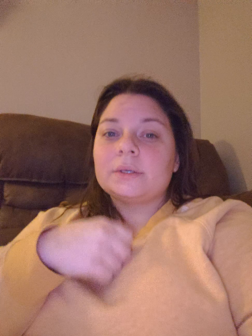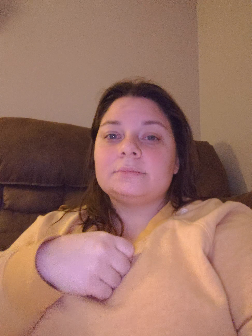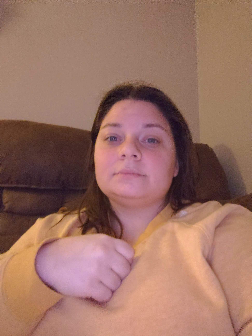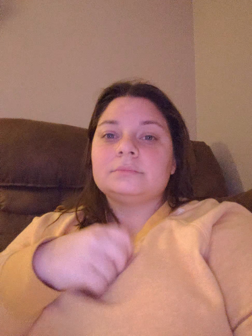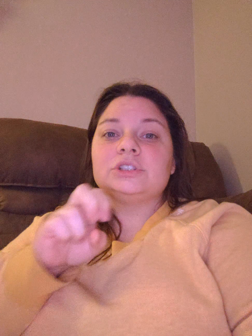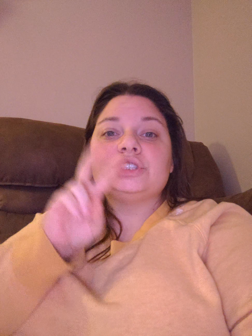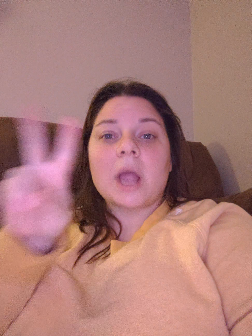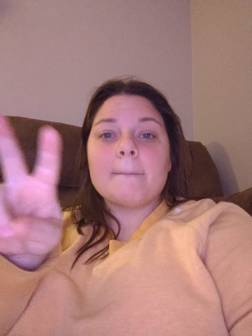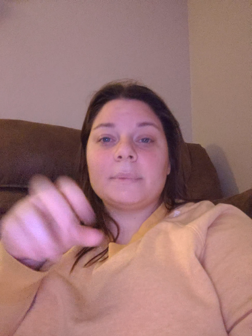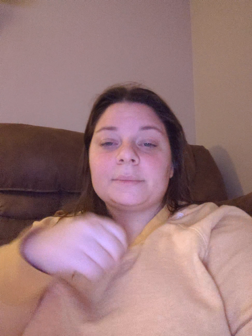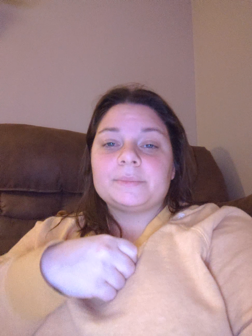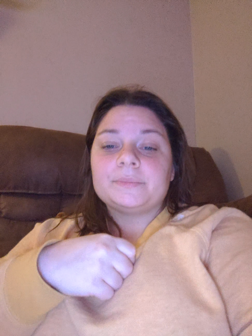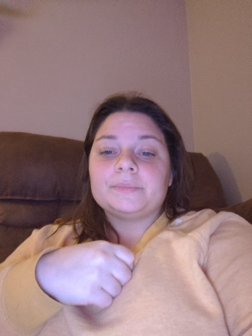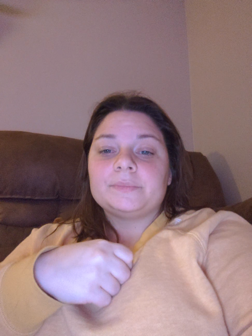jump